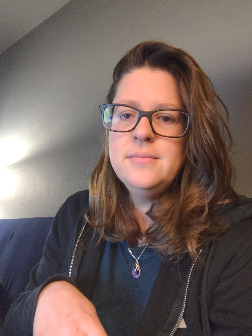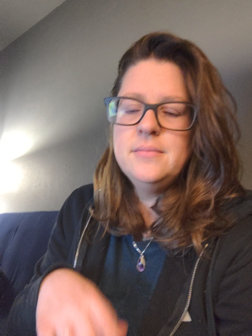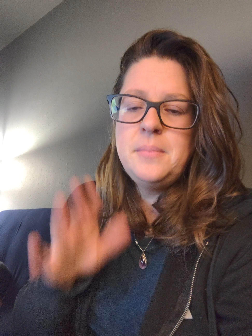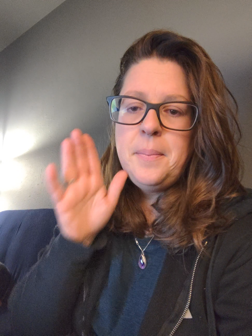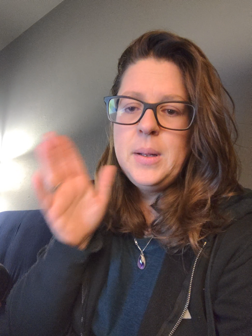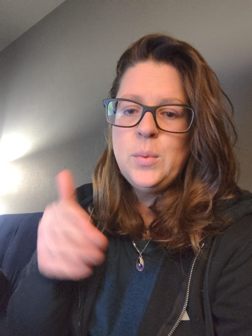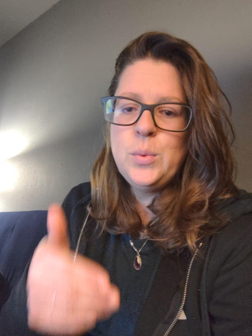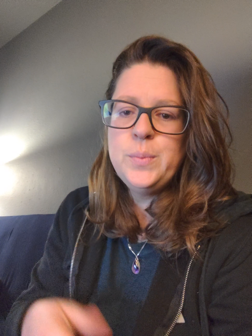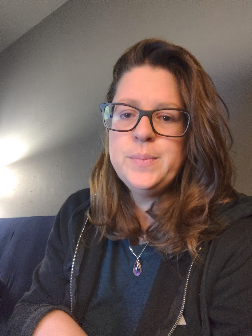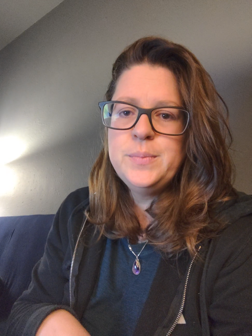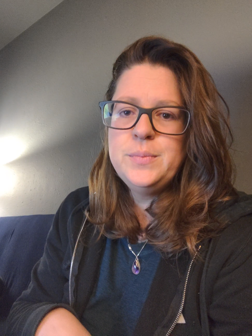bedroom